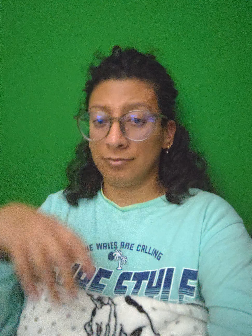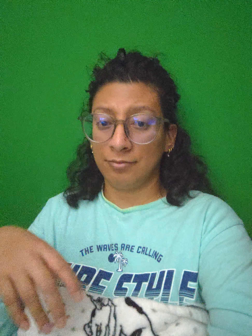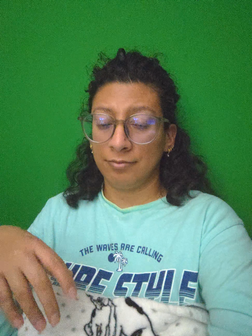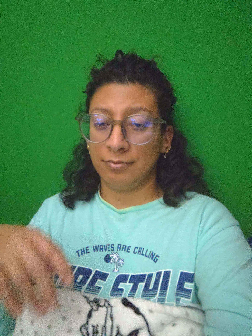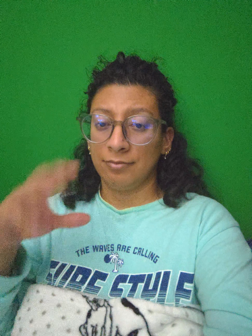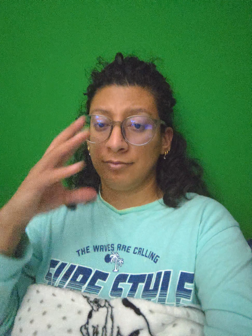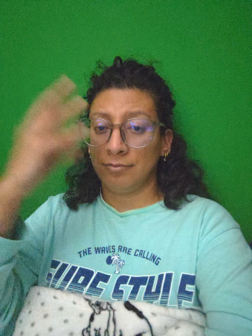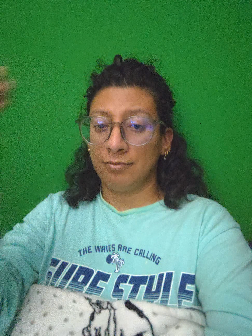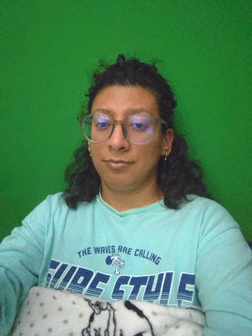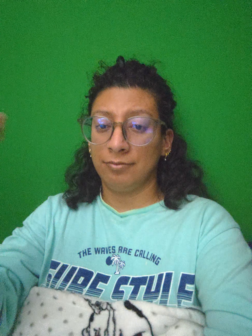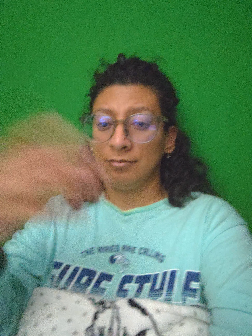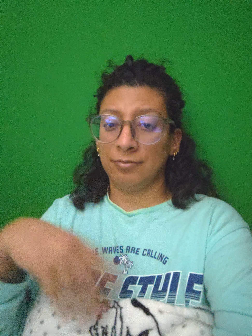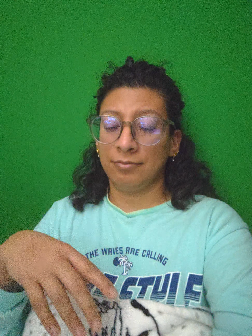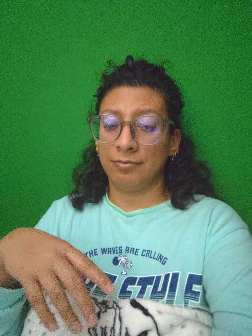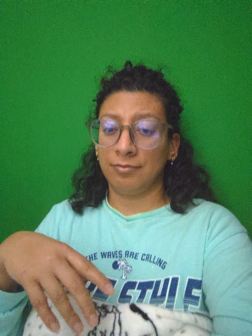go